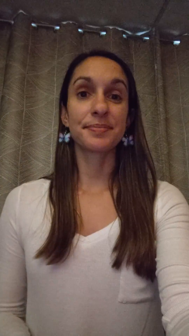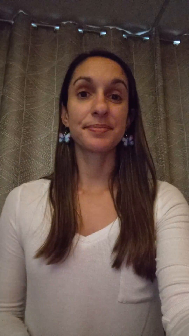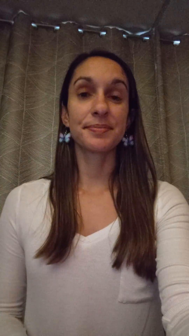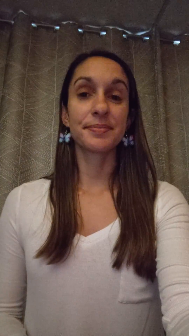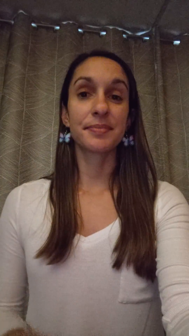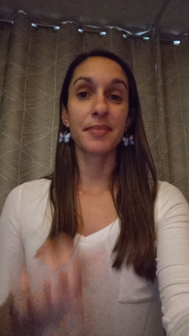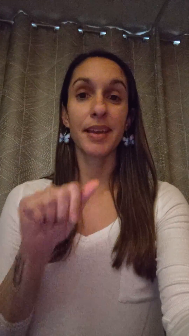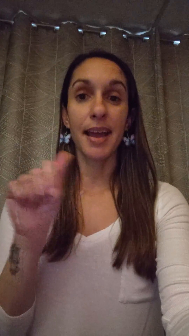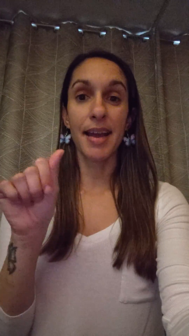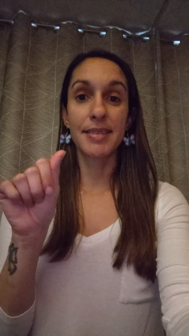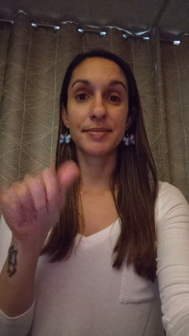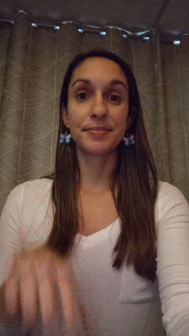a